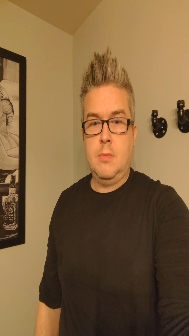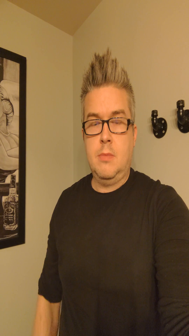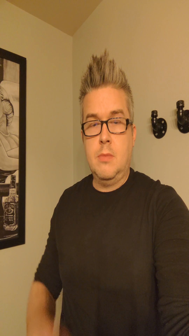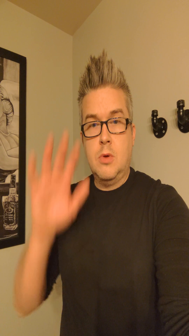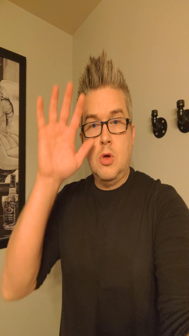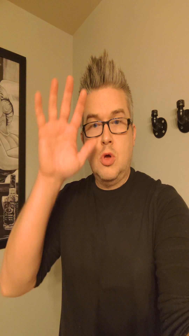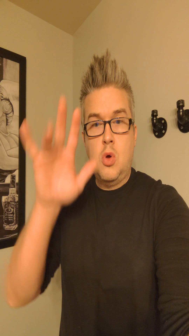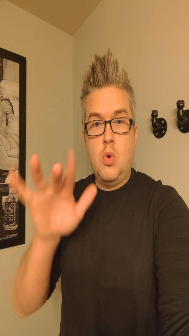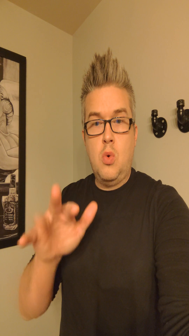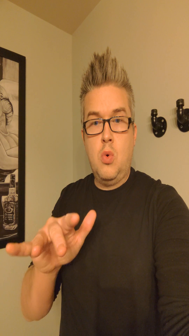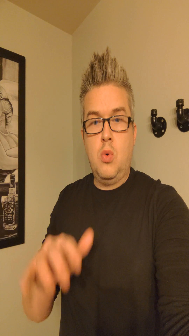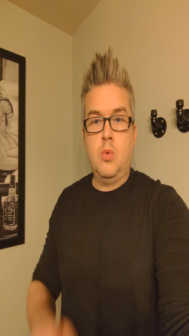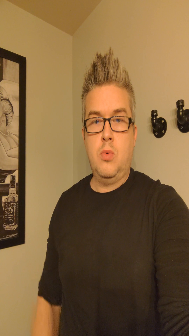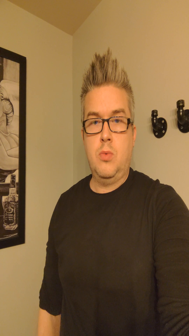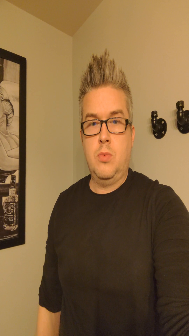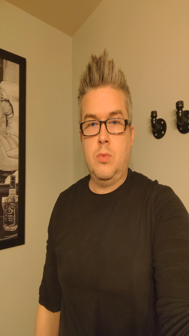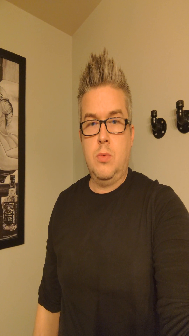snow